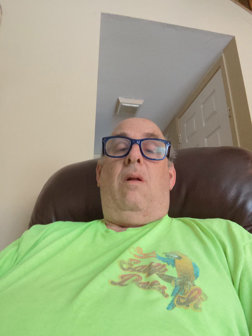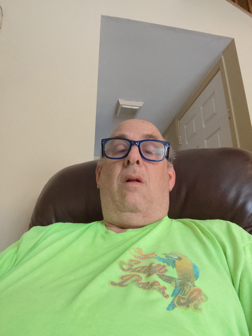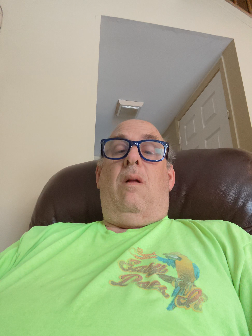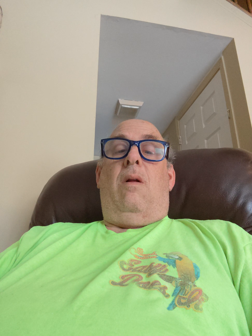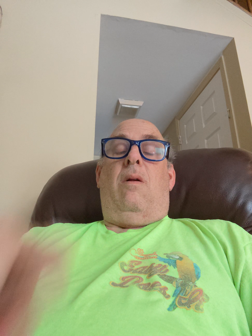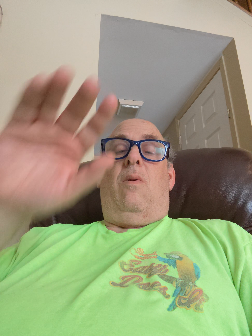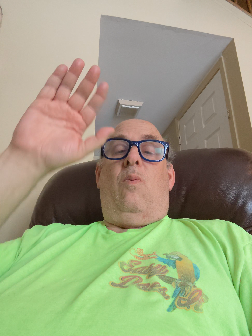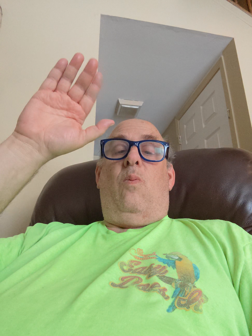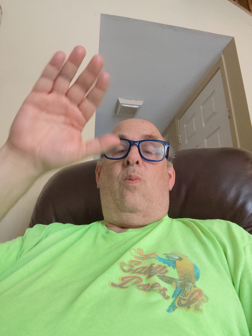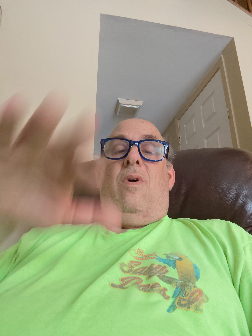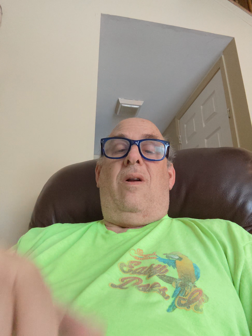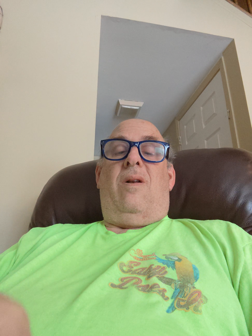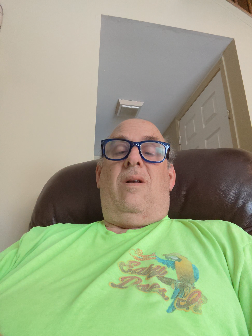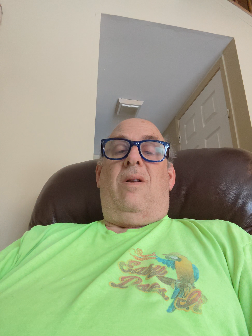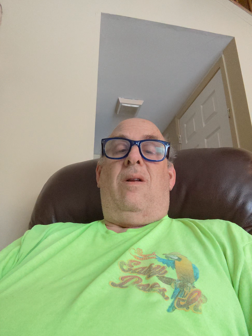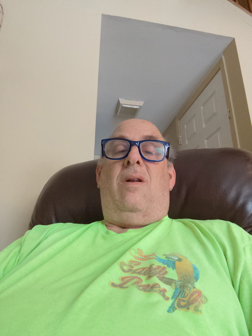rain